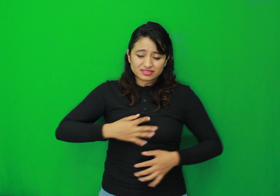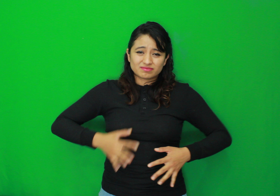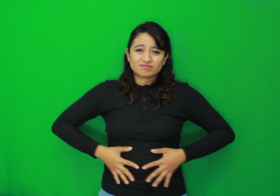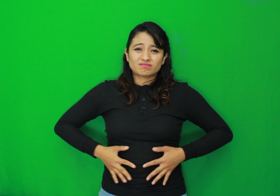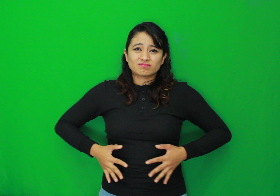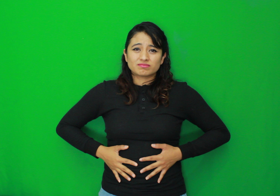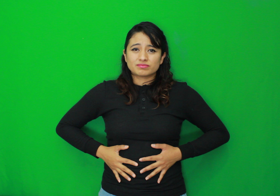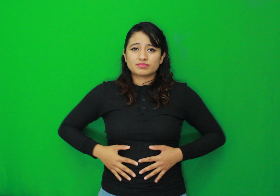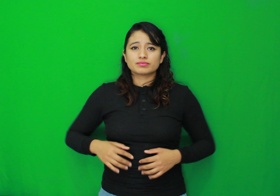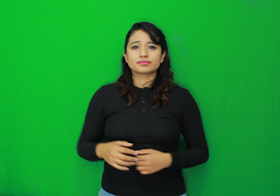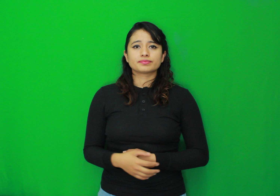estómago